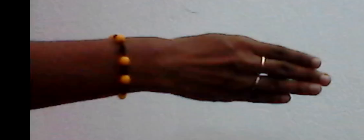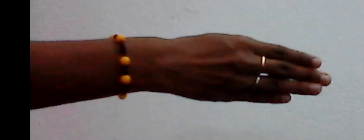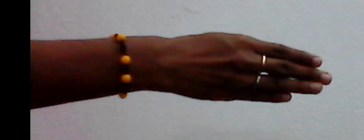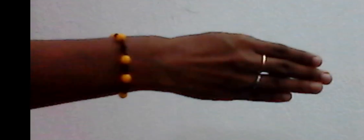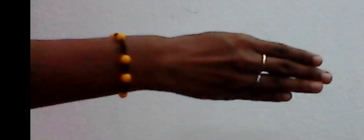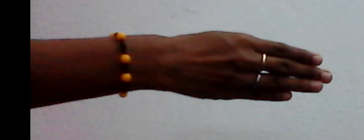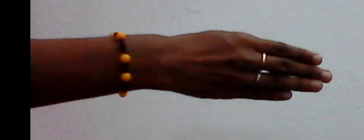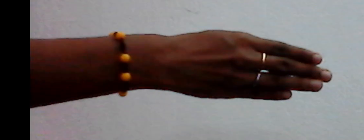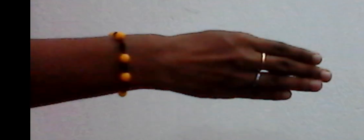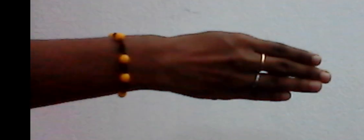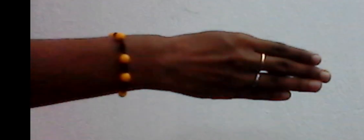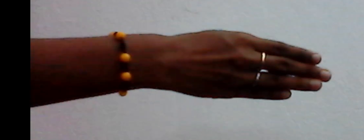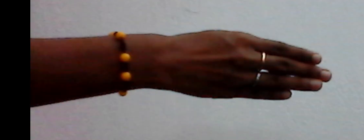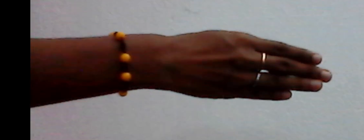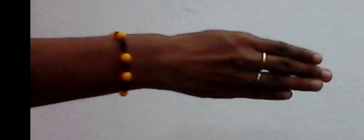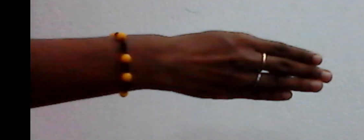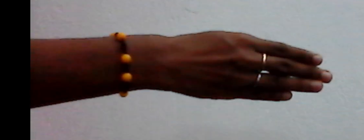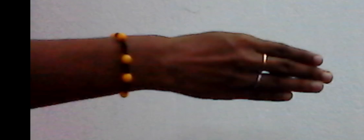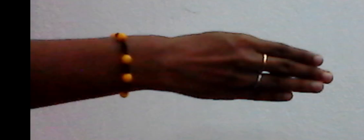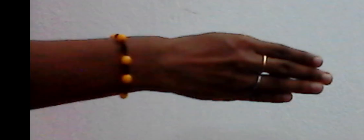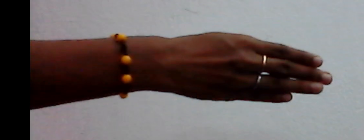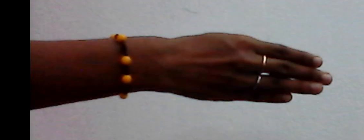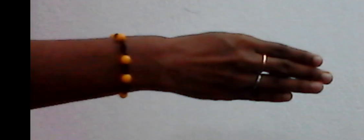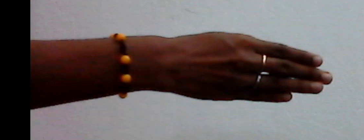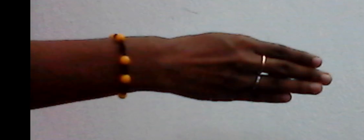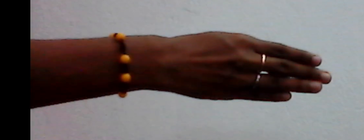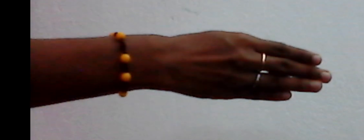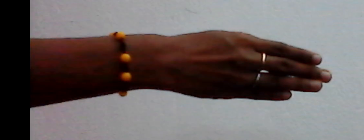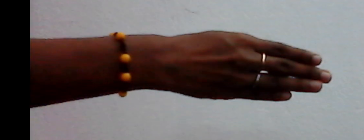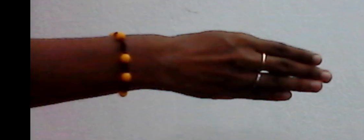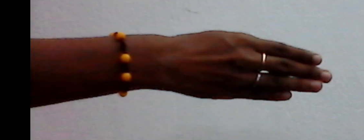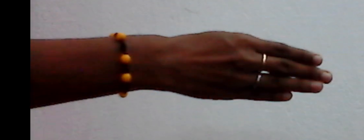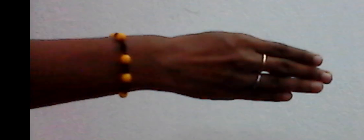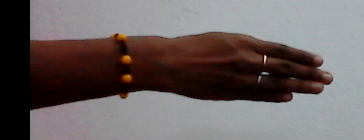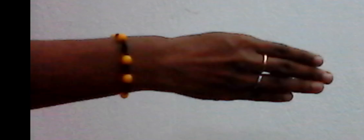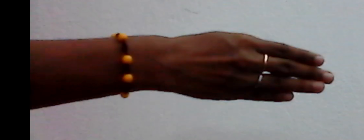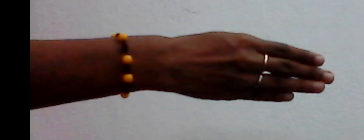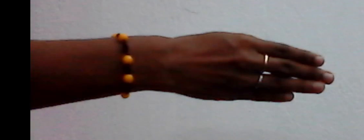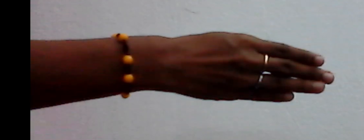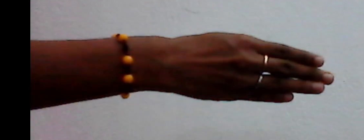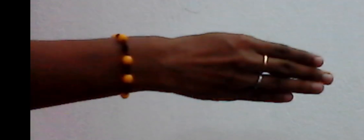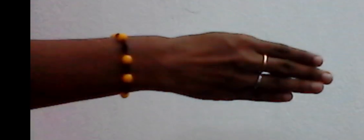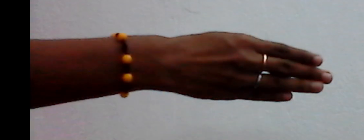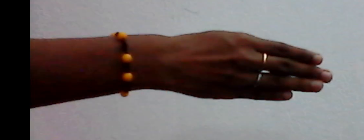അ